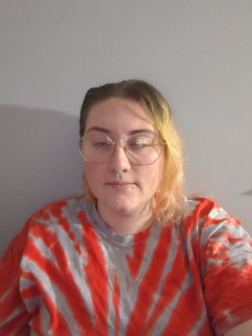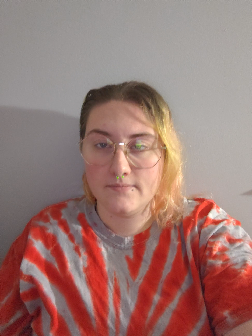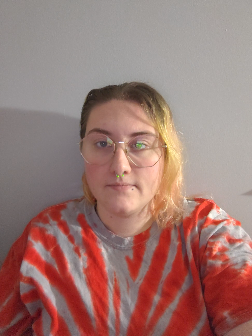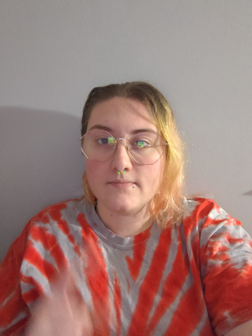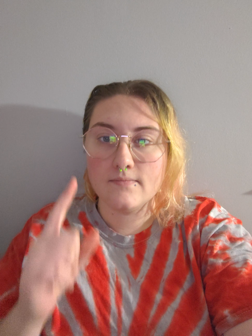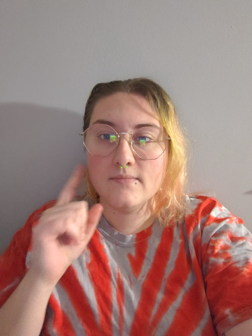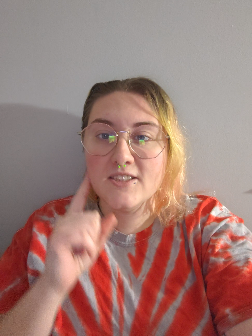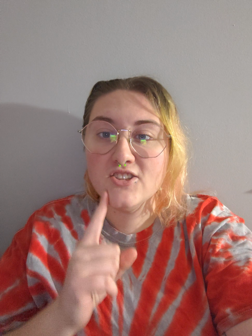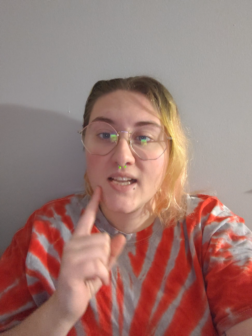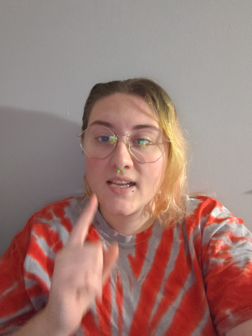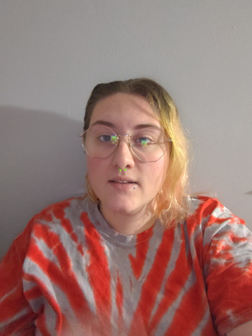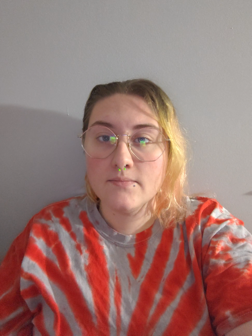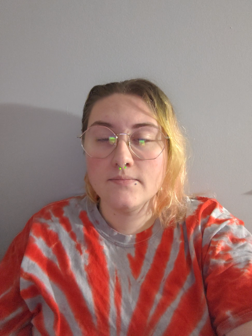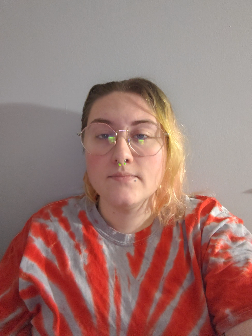cheek